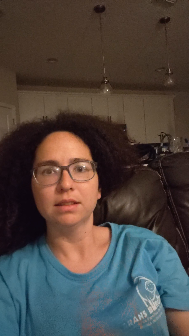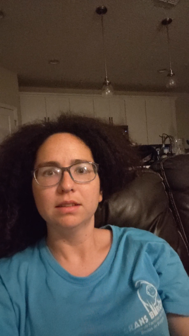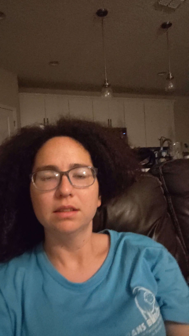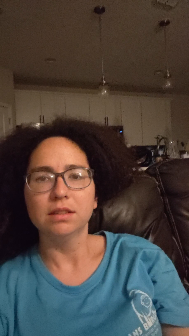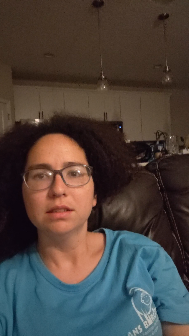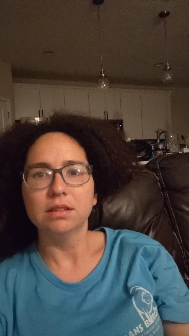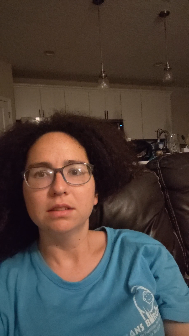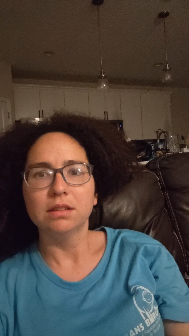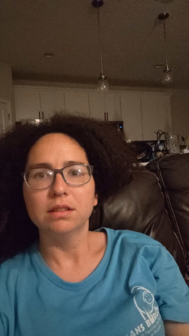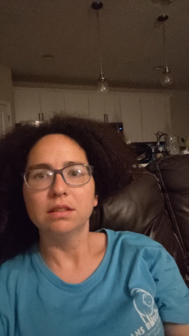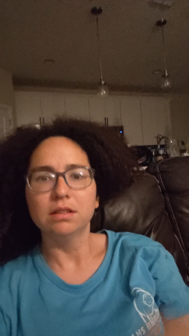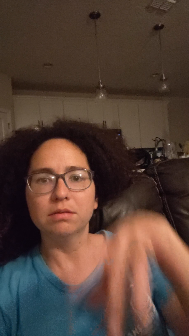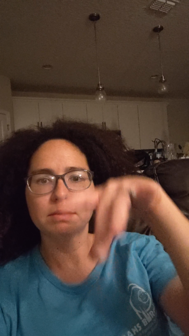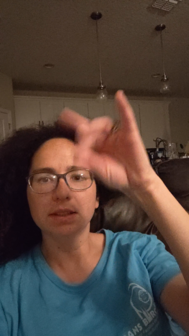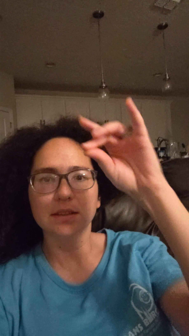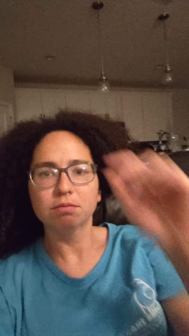pick